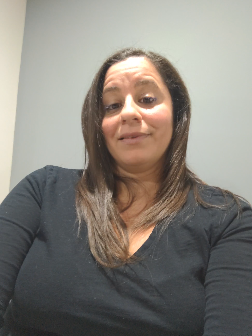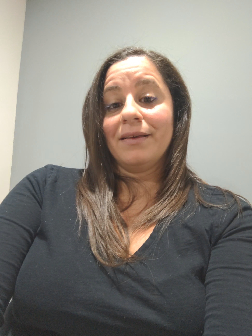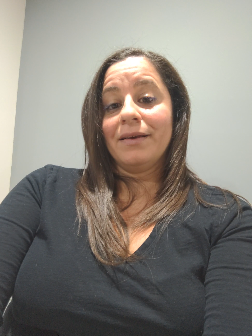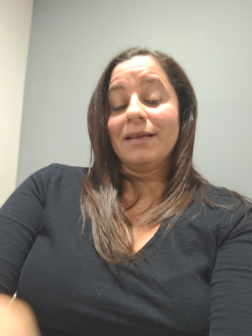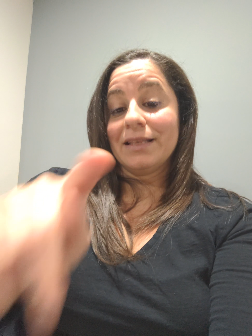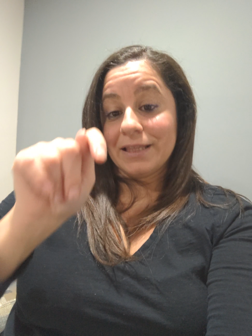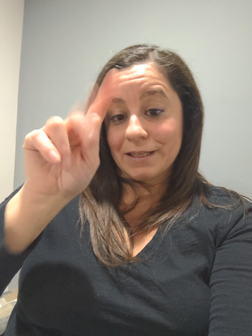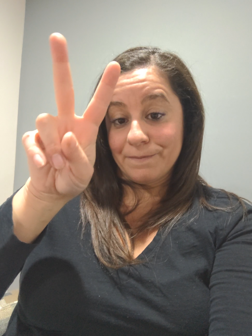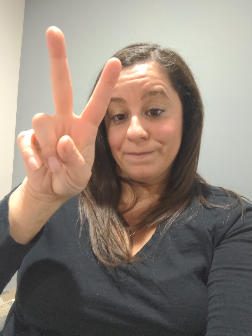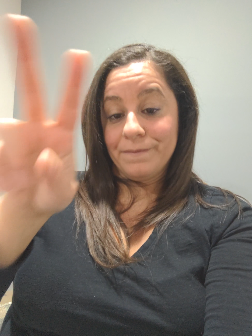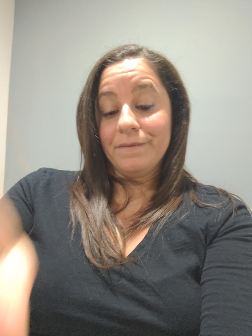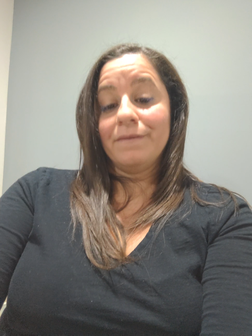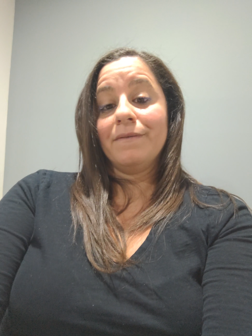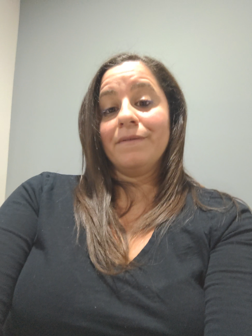TV